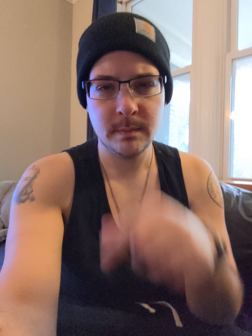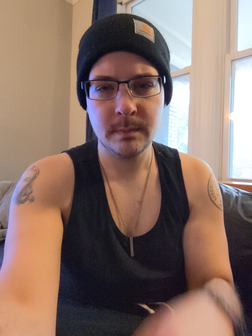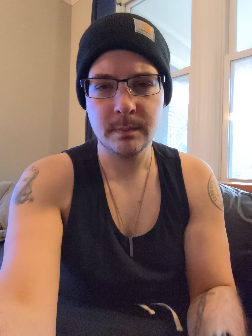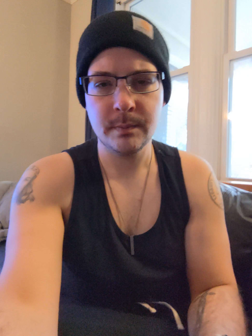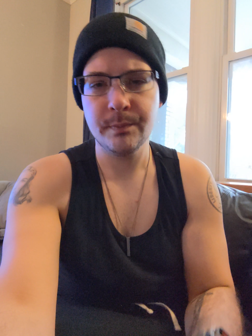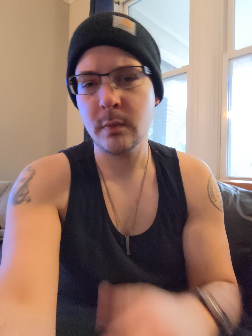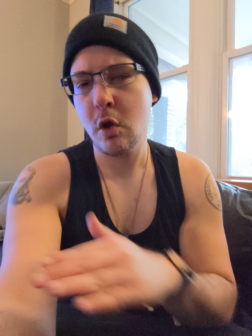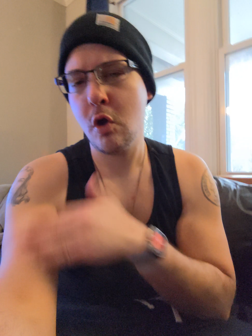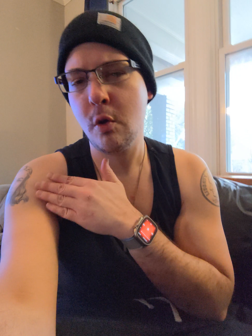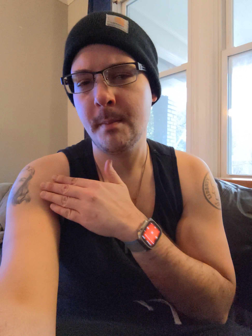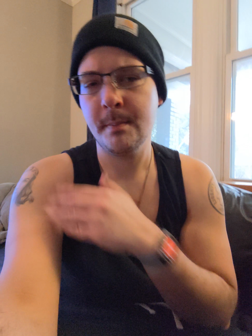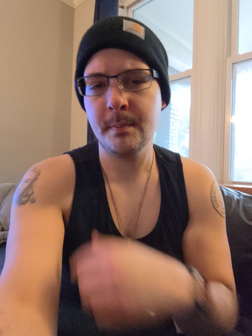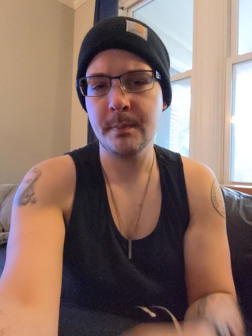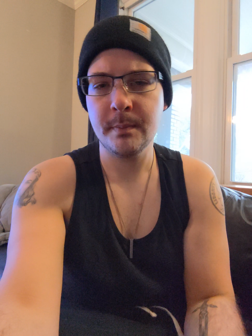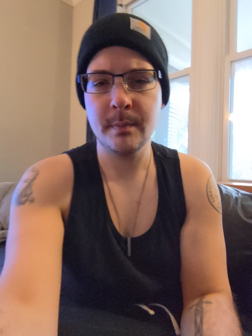arm